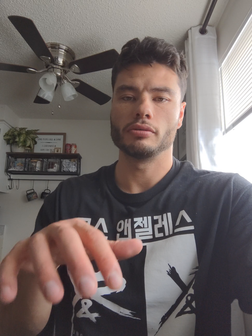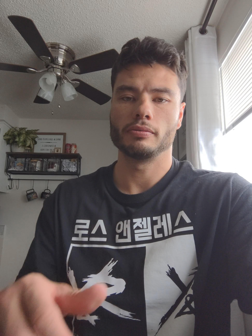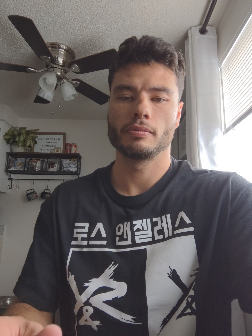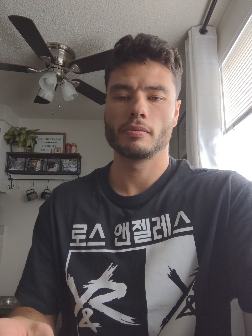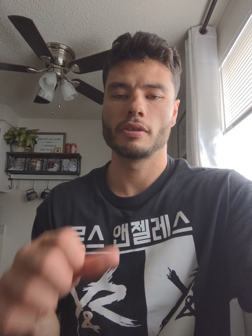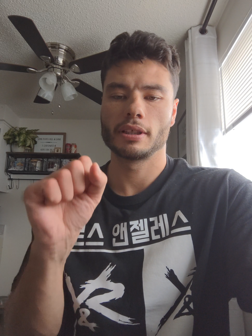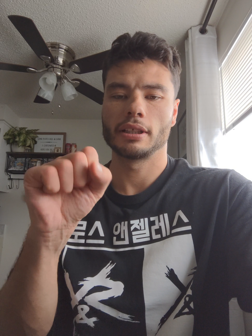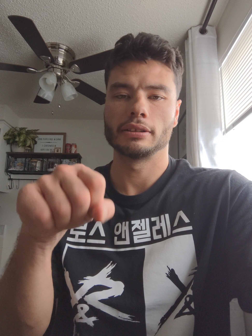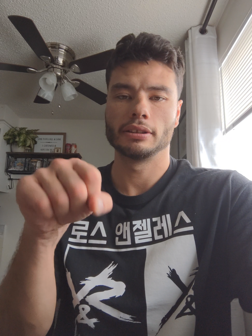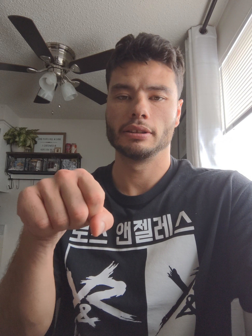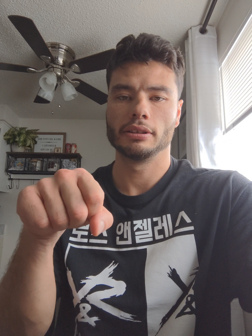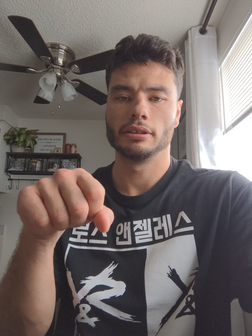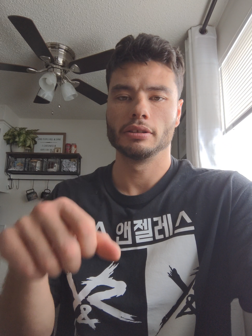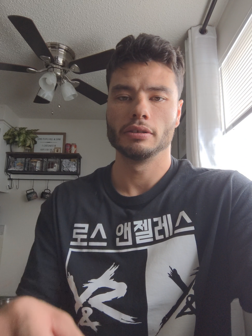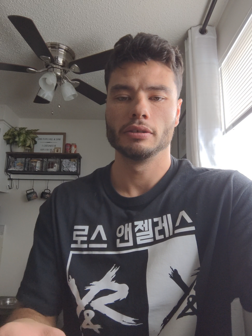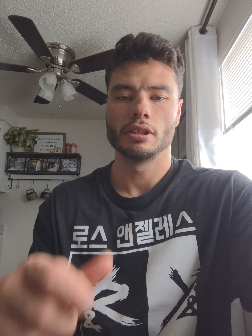yes